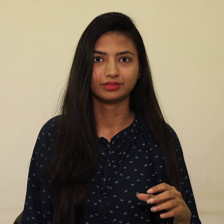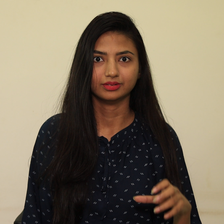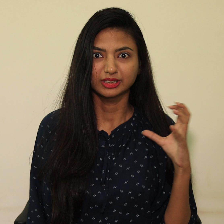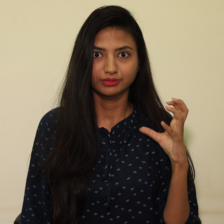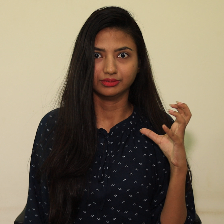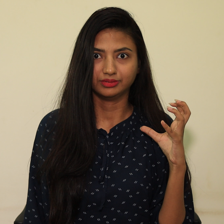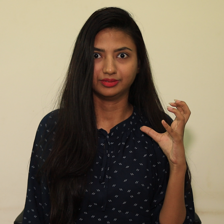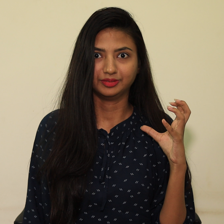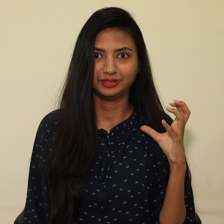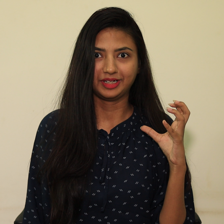stiff